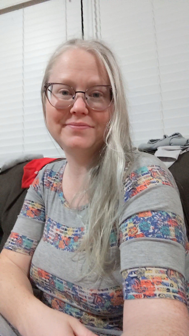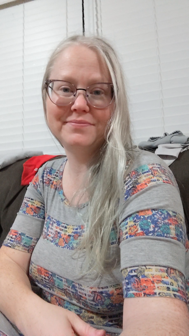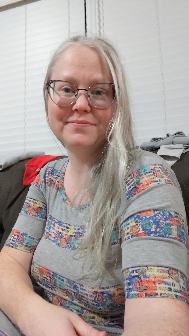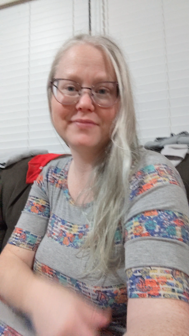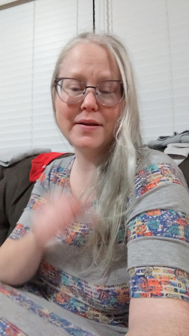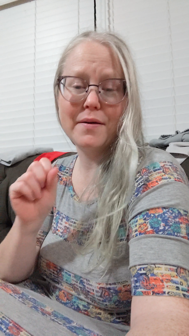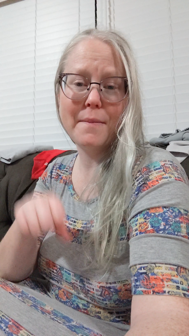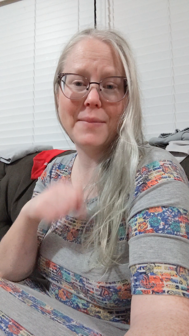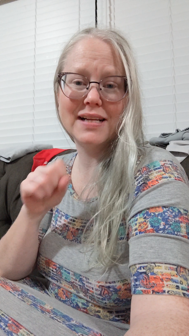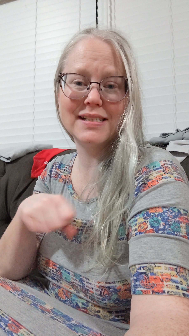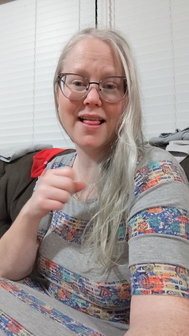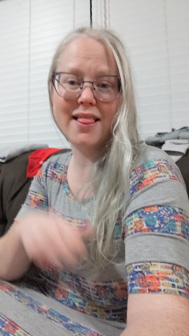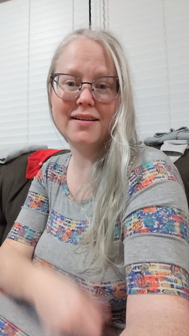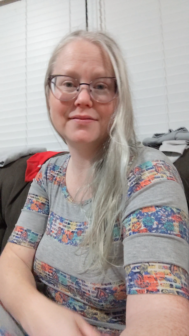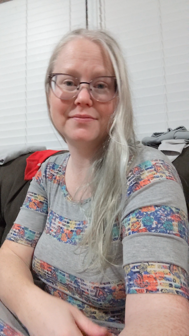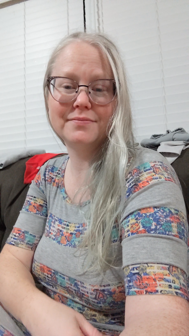bicycle